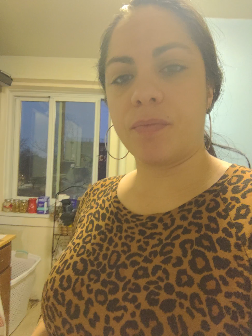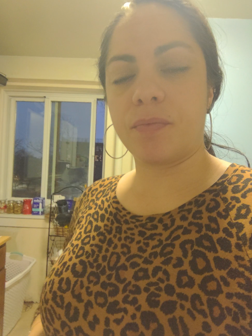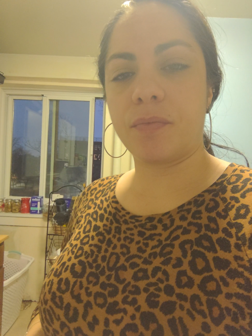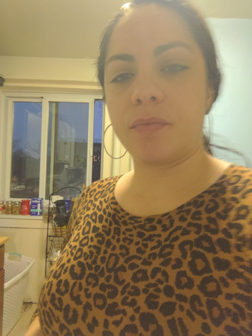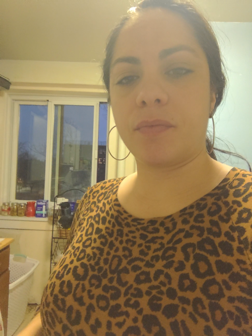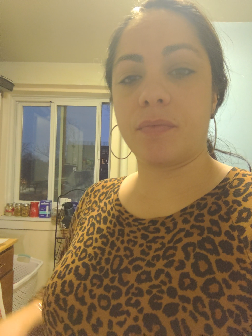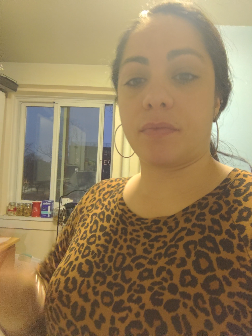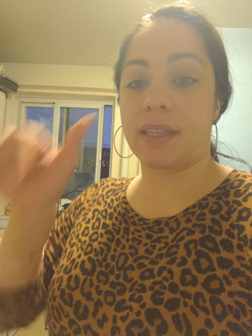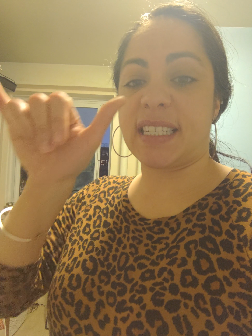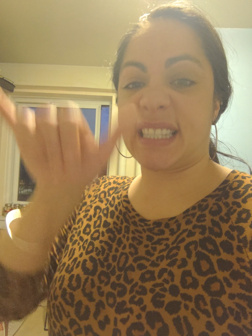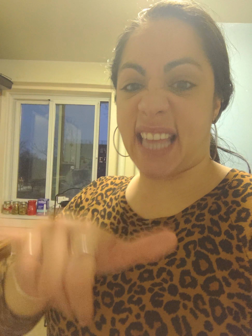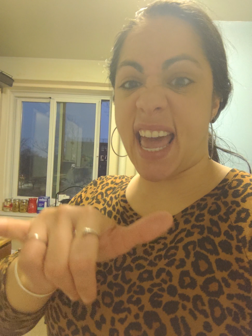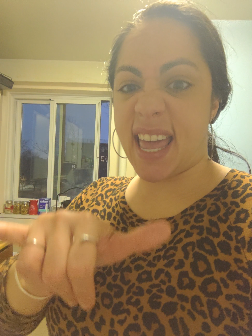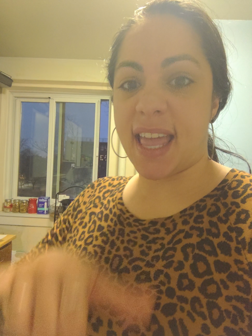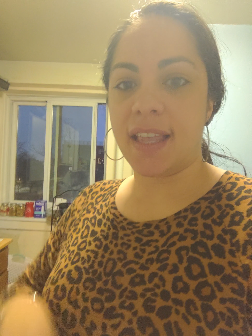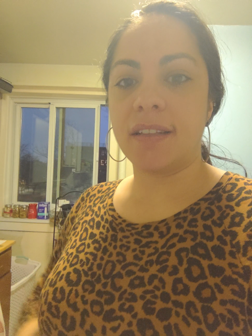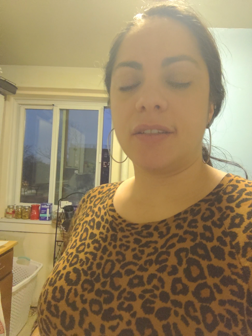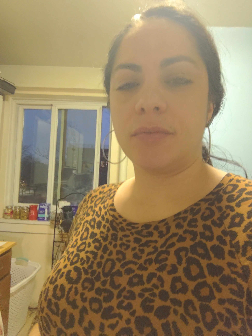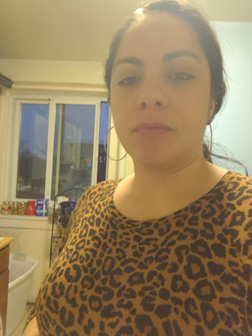stay